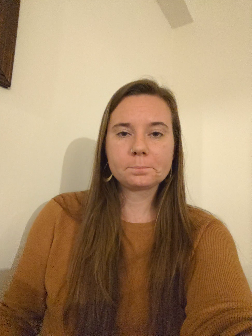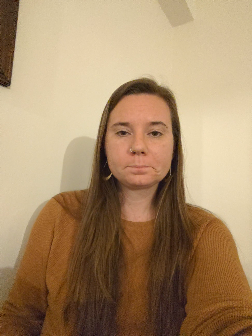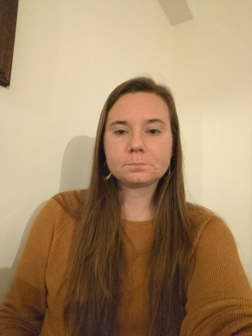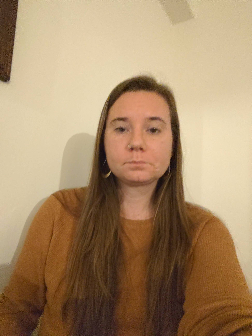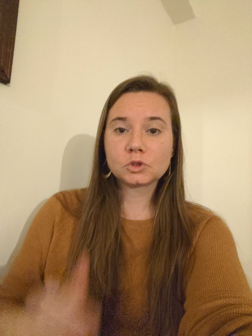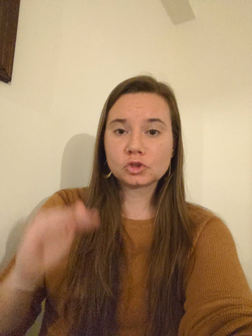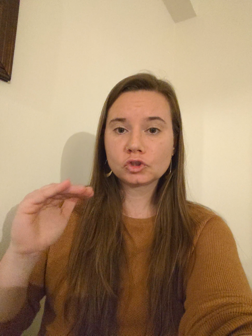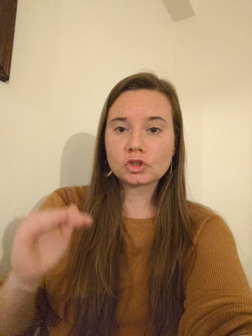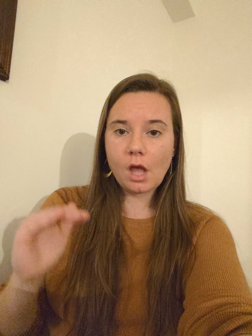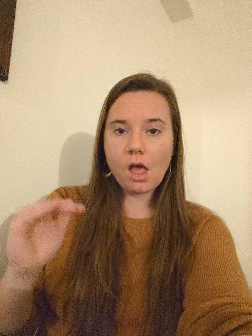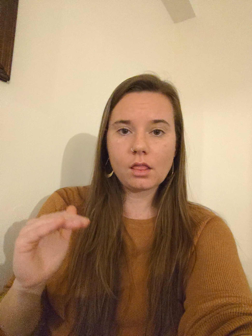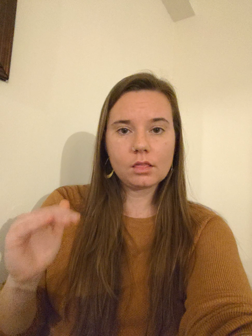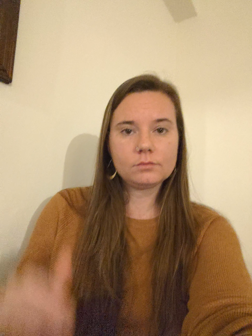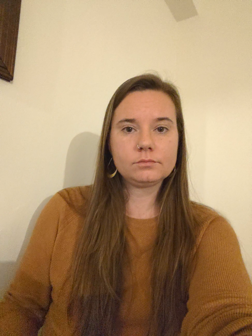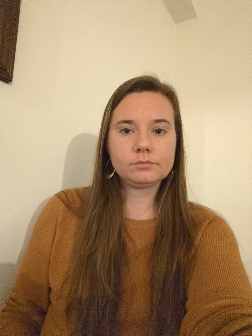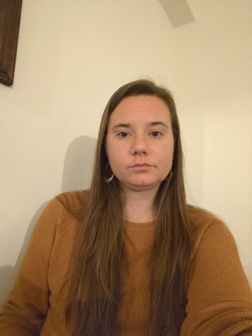child